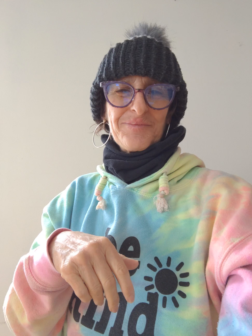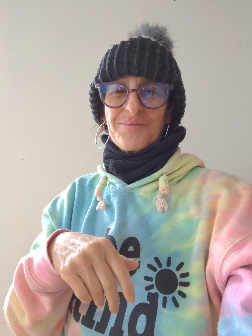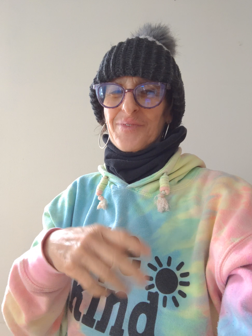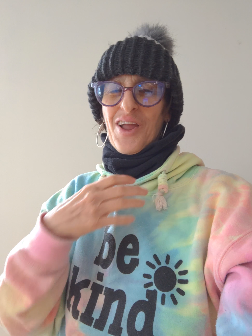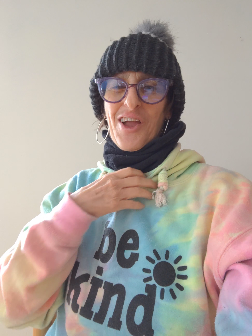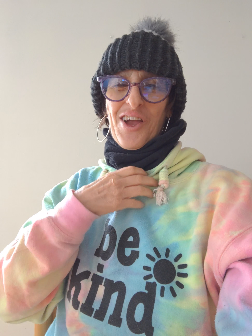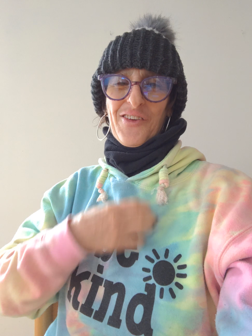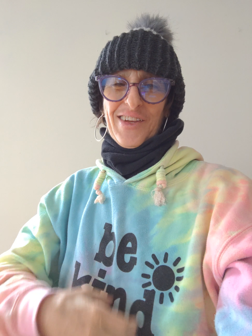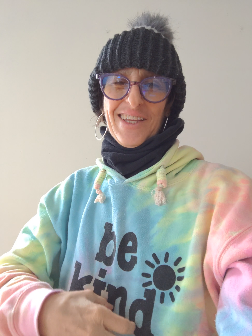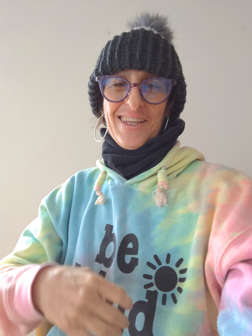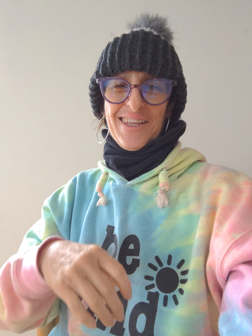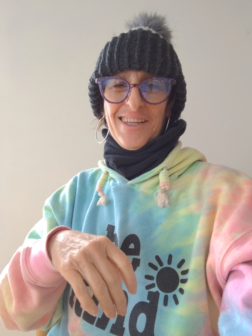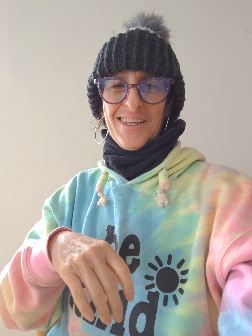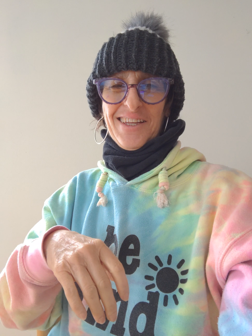hungry